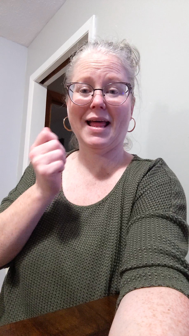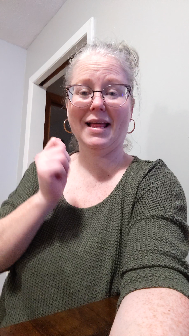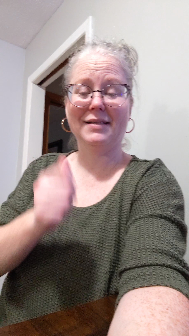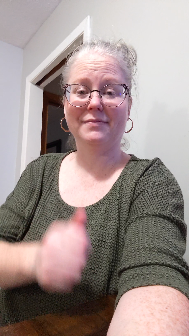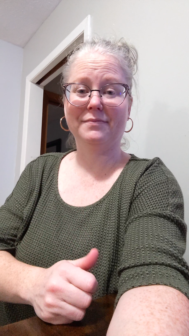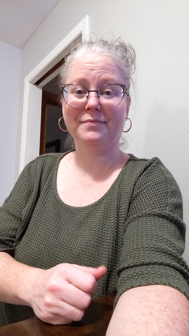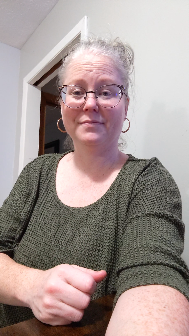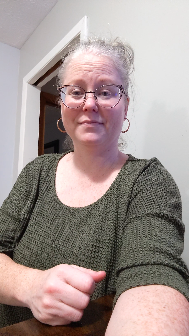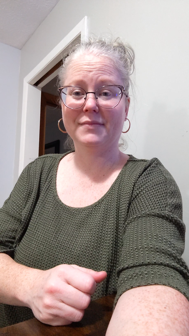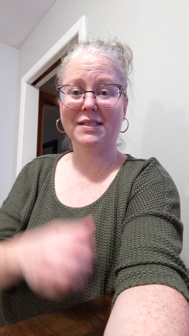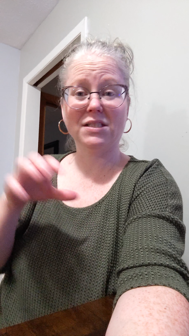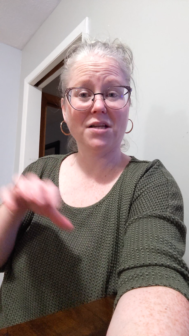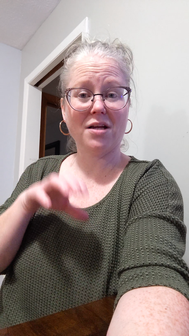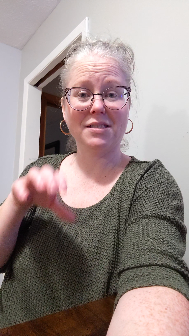does